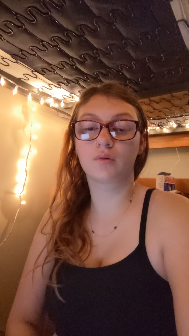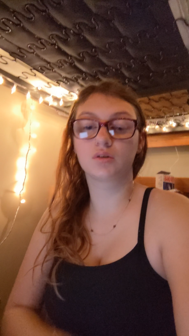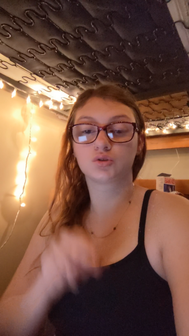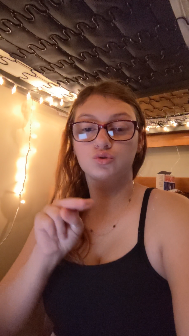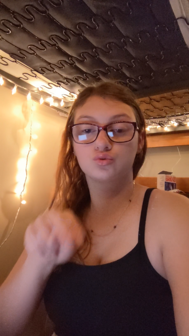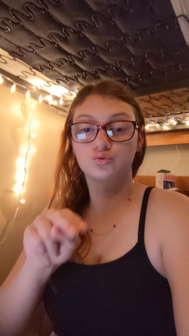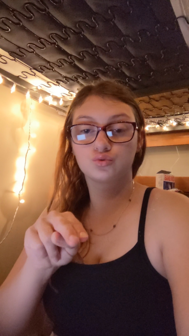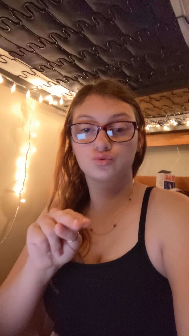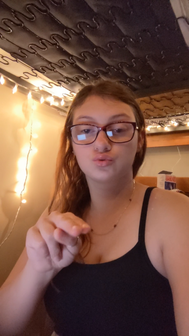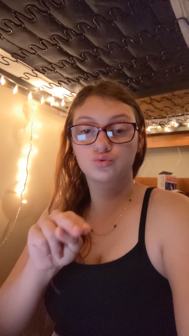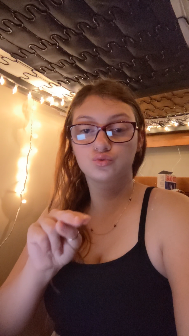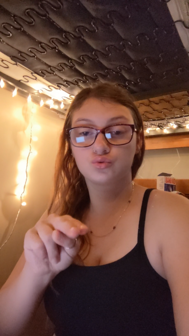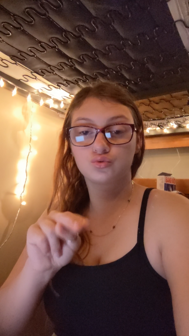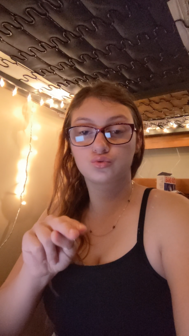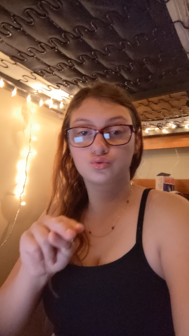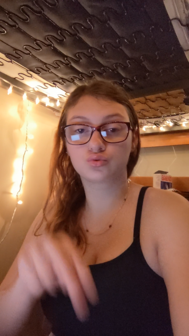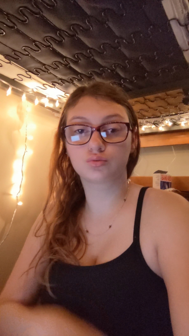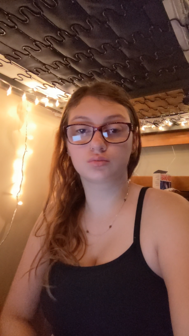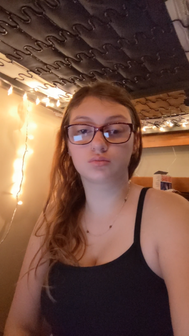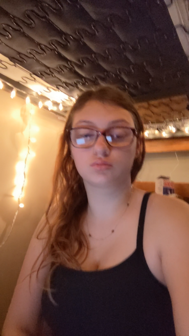nurse